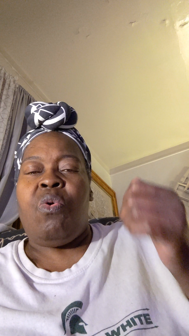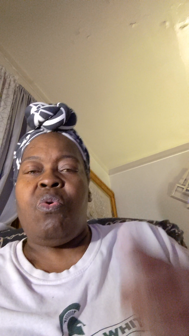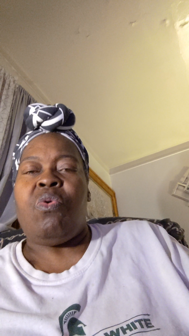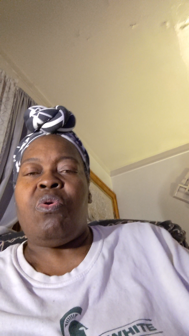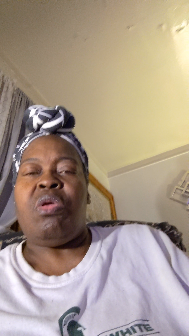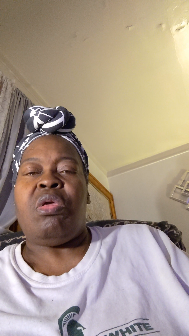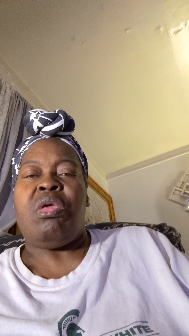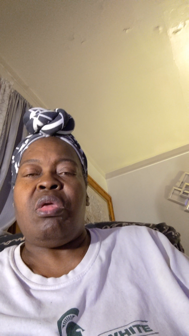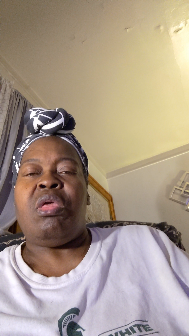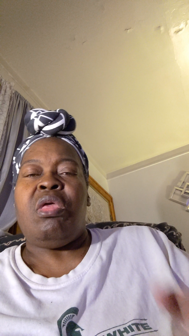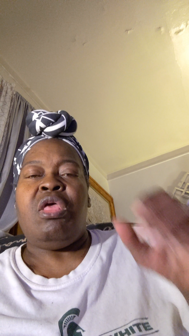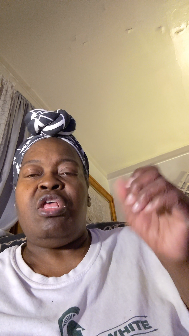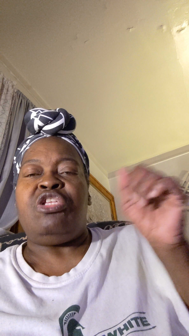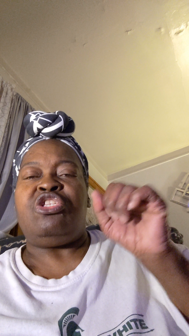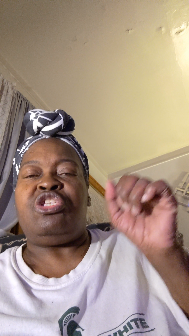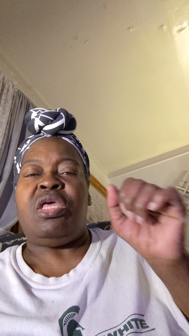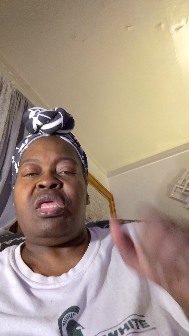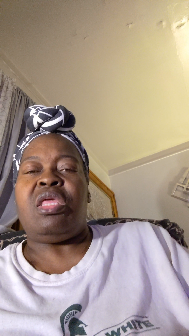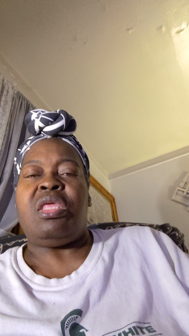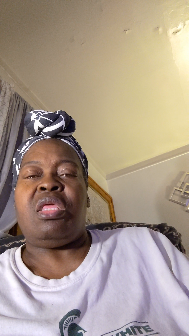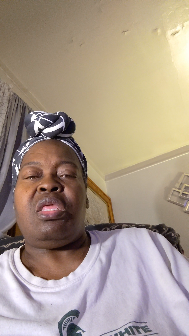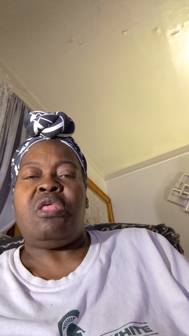shake